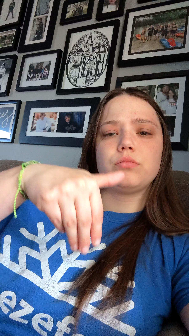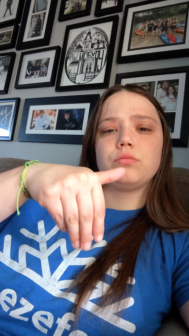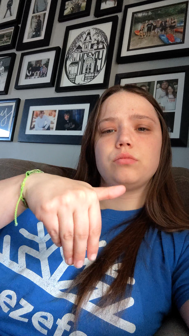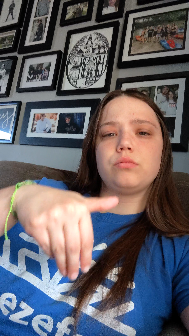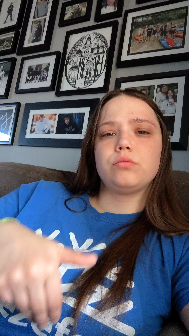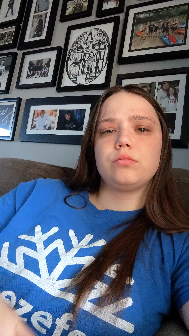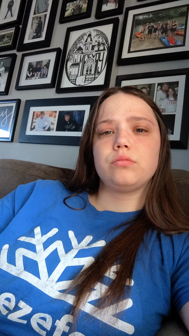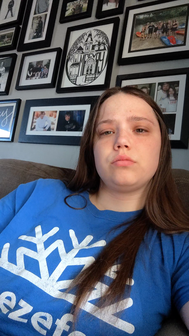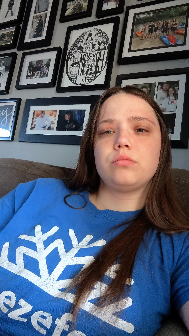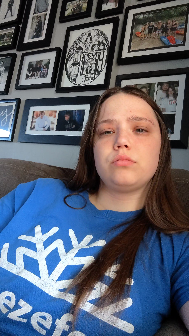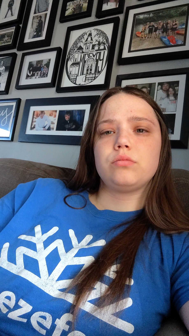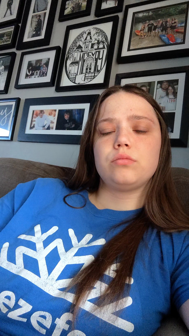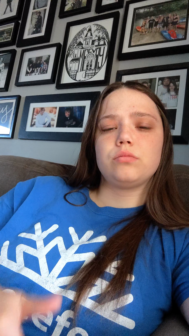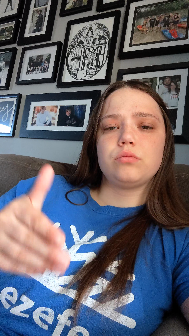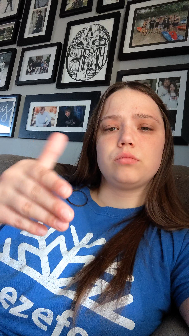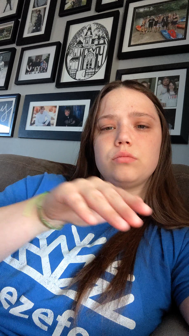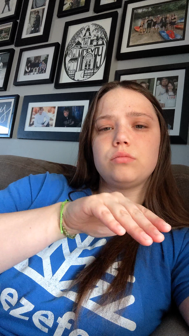cover